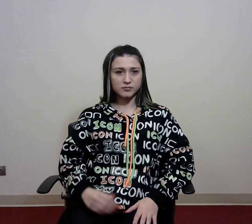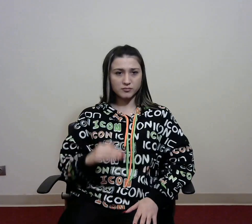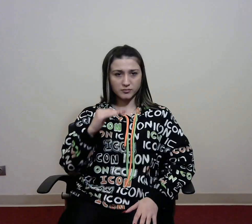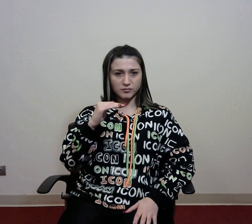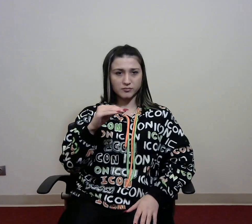siz